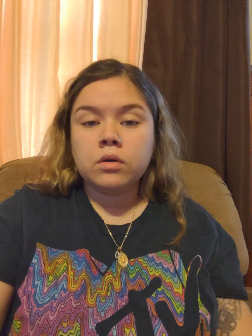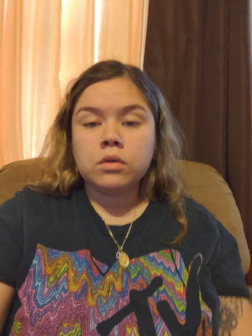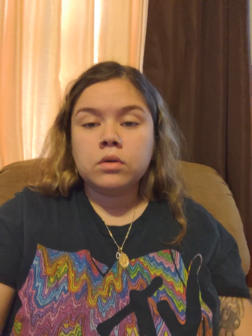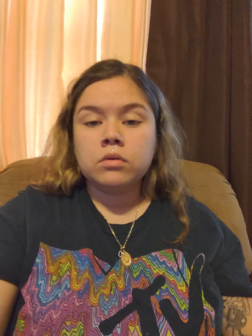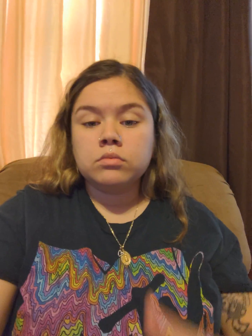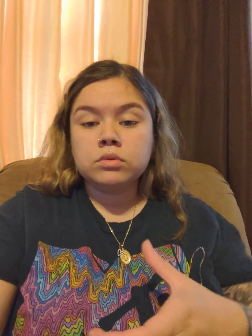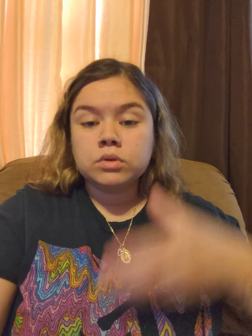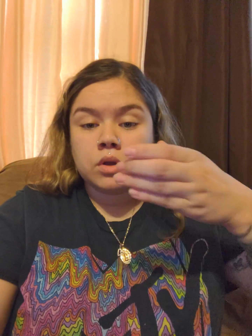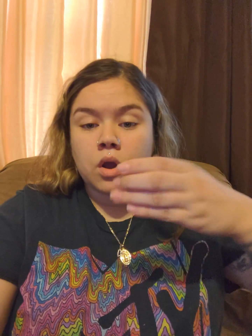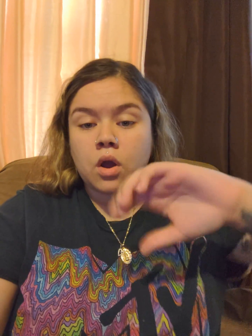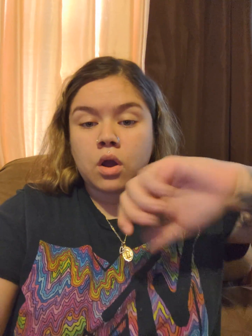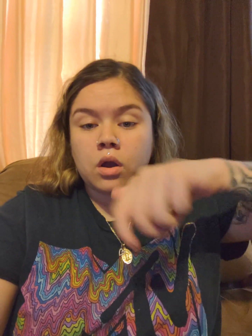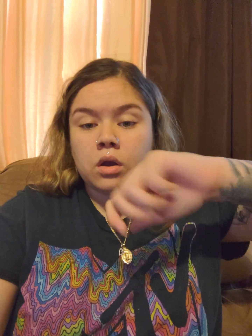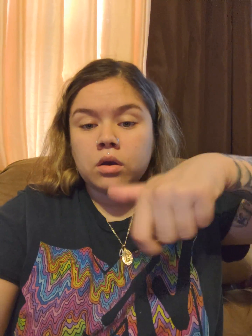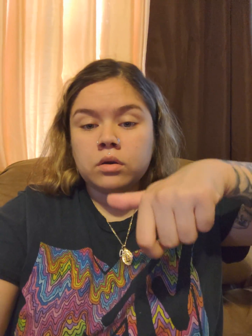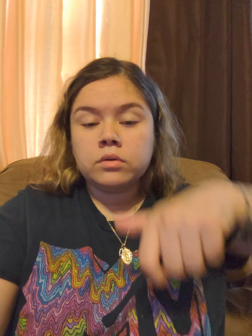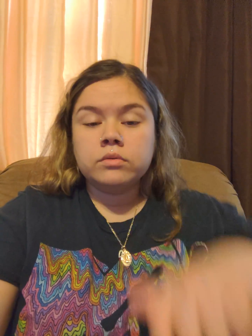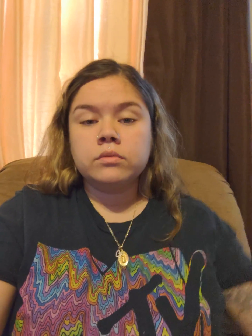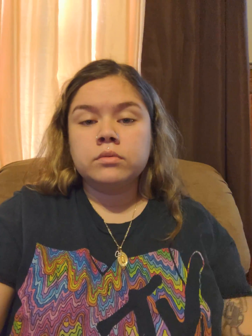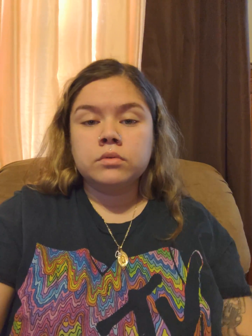jar